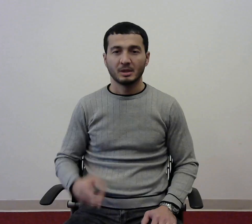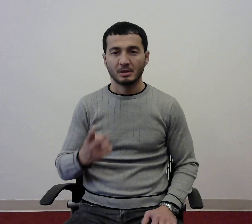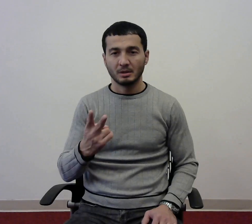ıkı